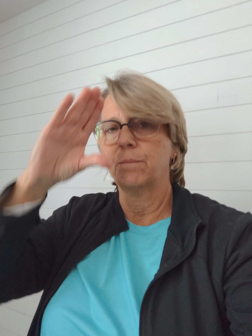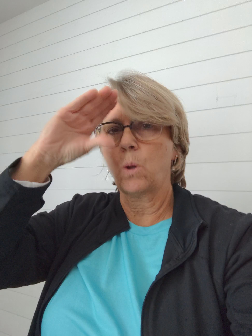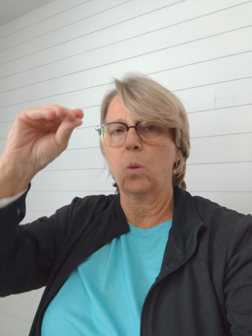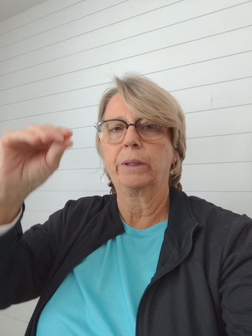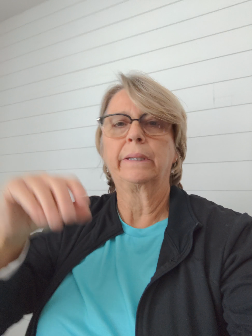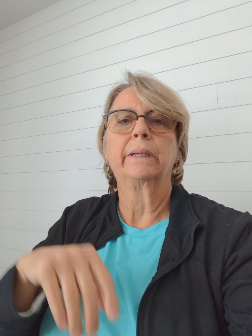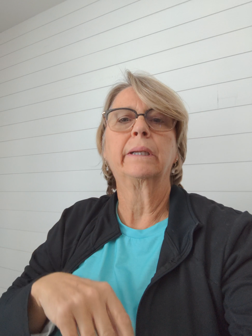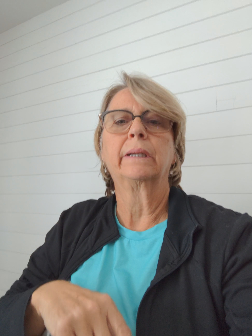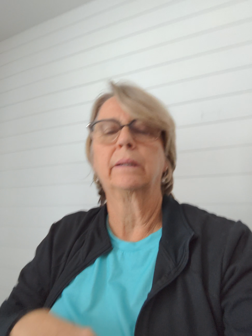boy